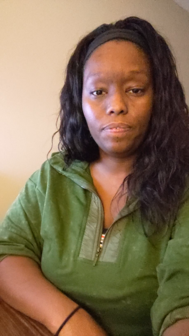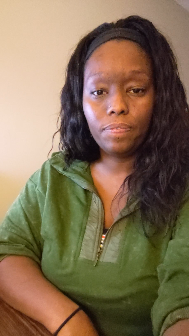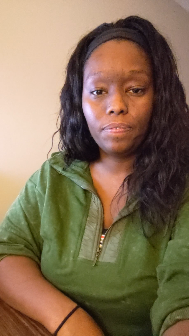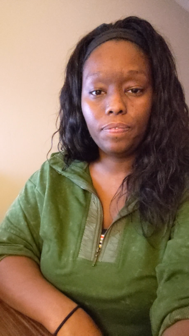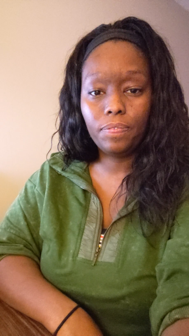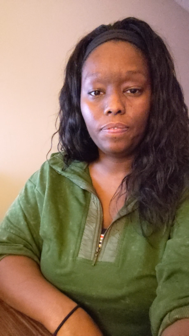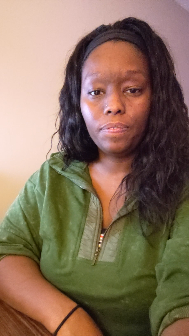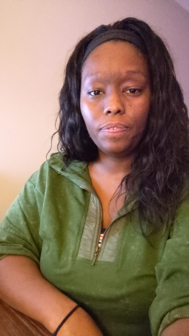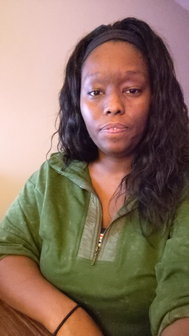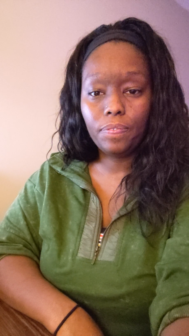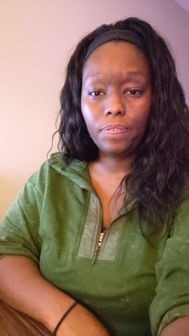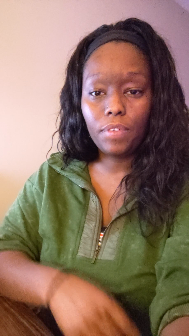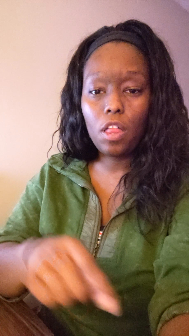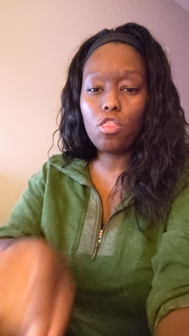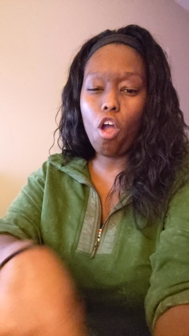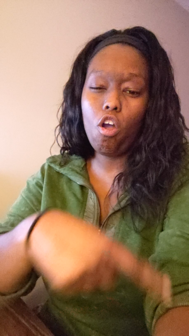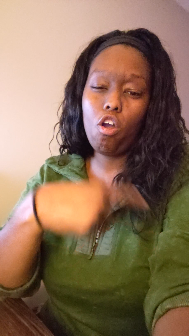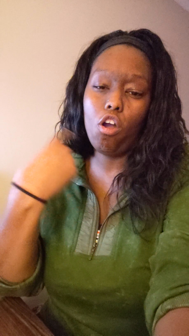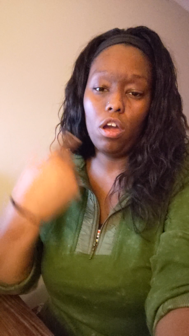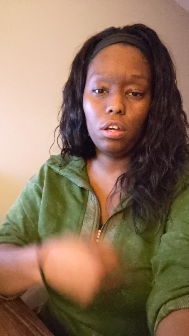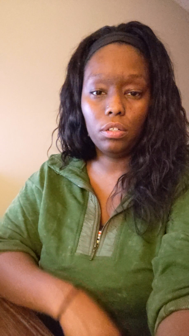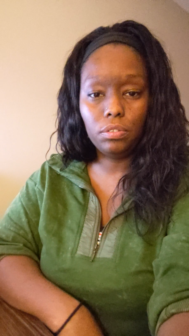long